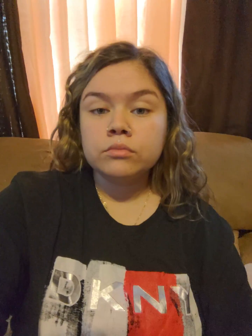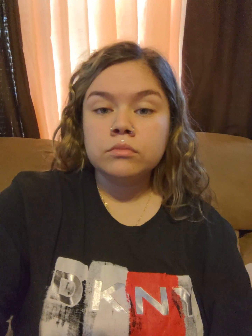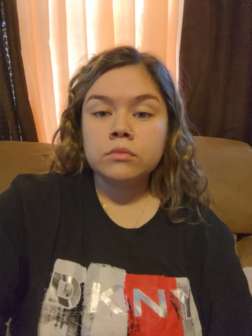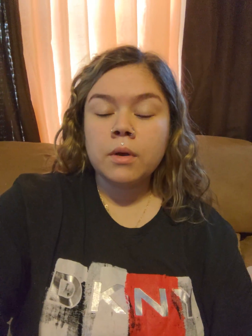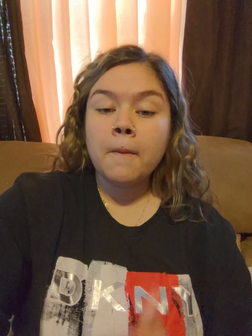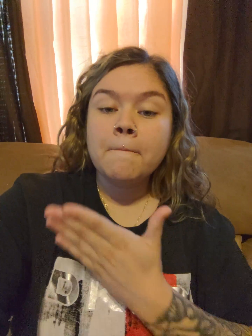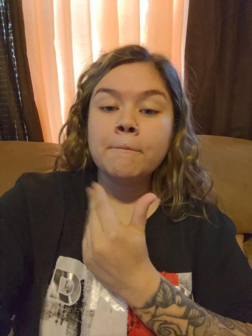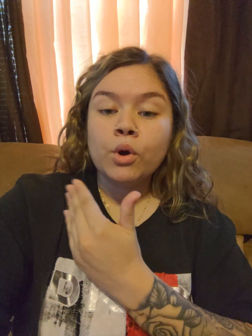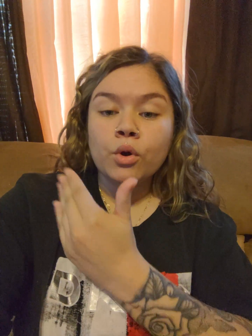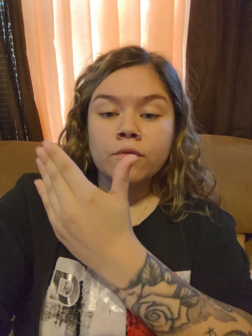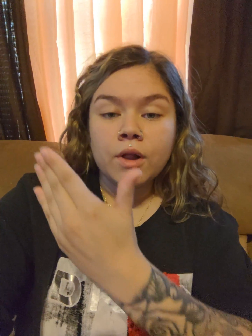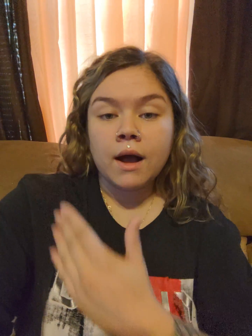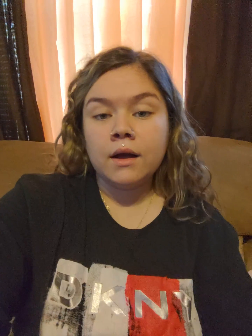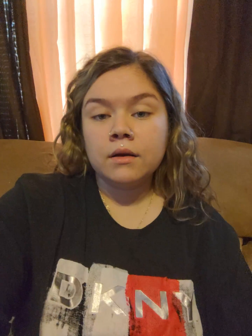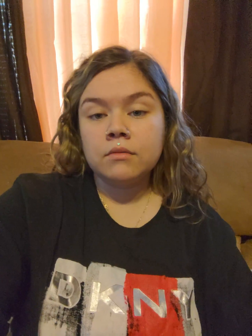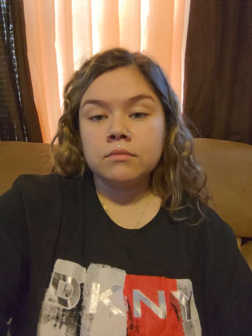butterfly